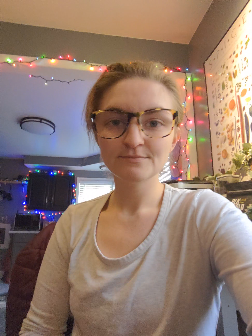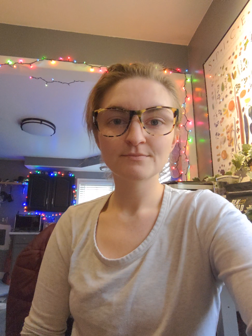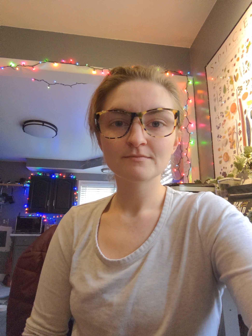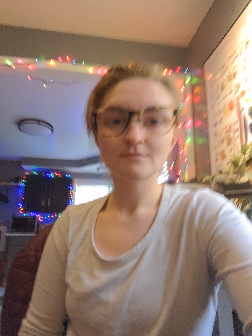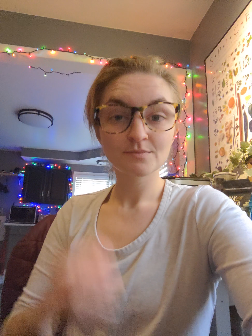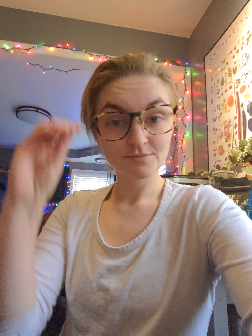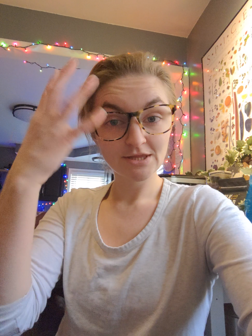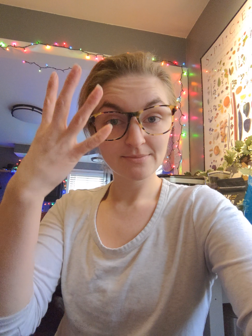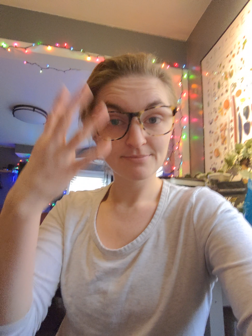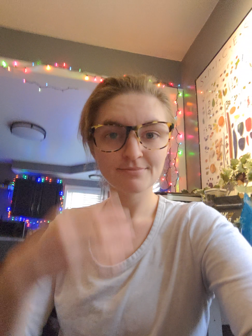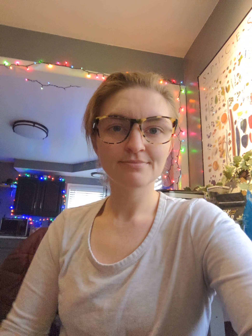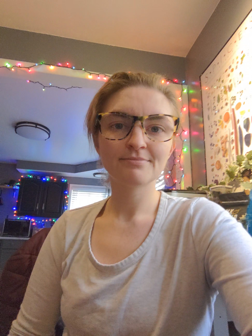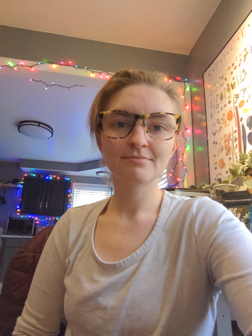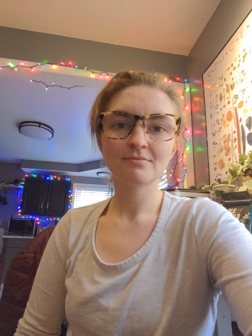sun